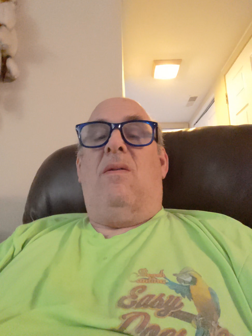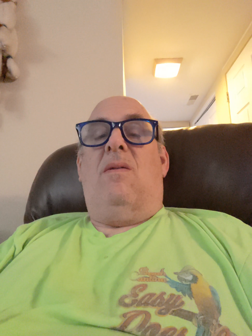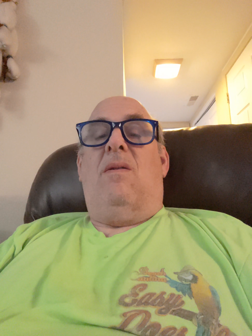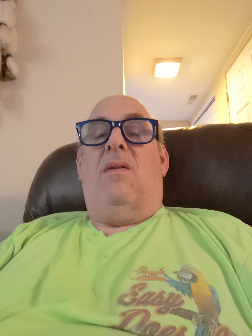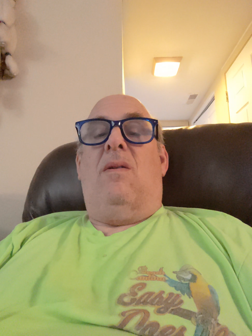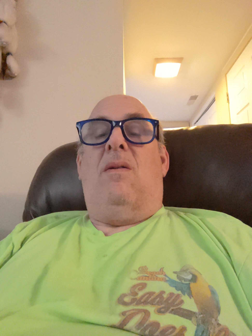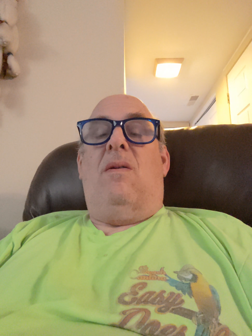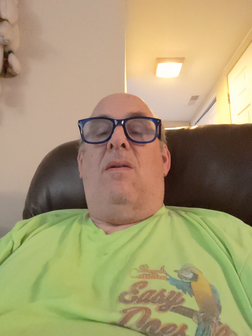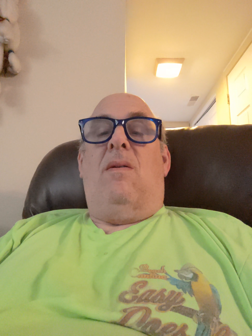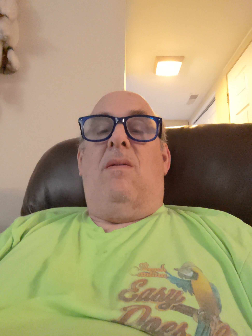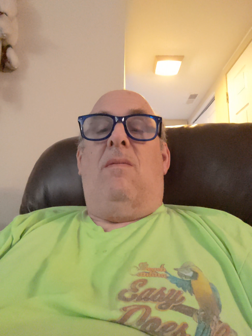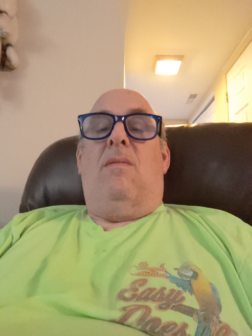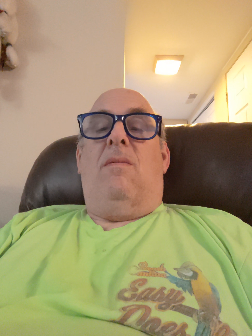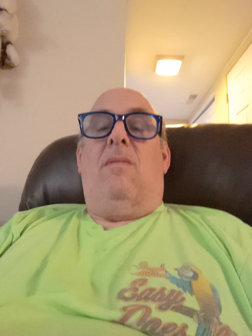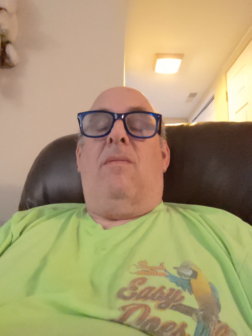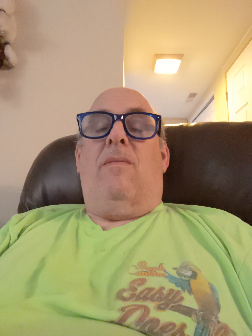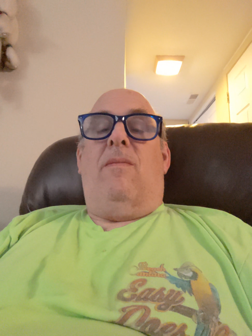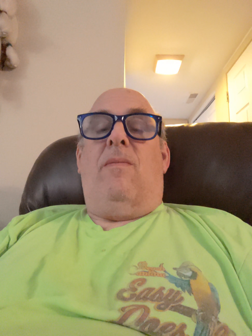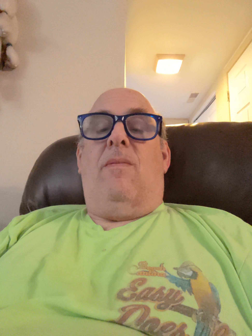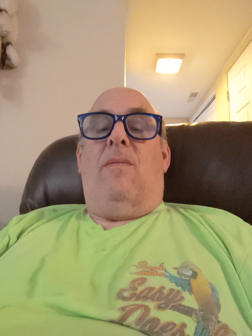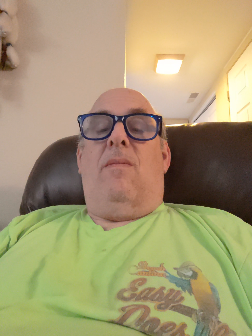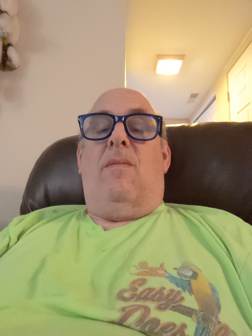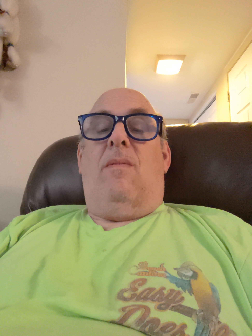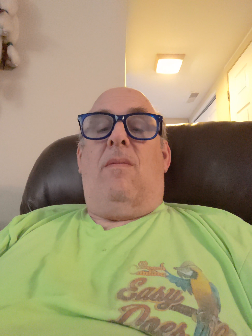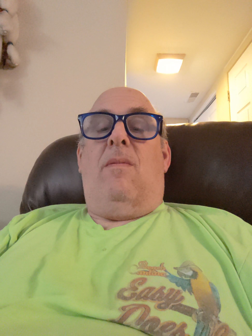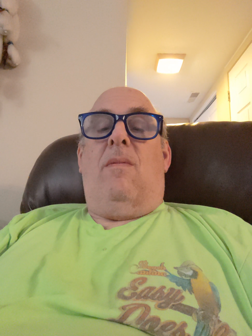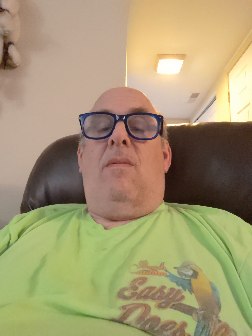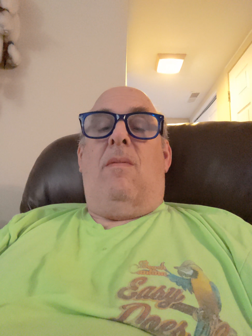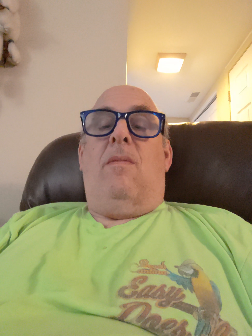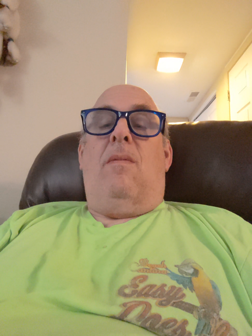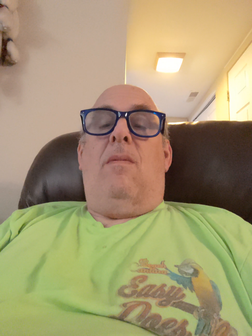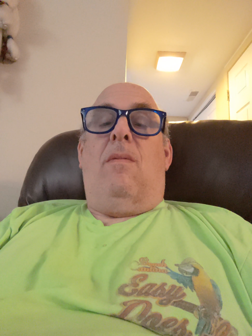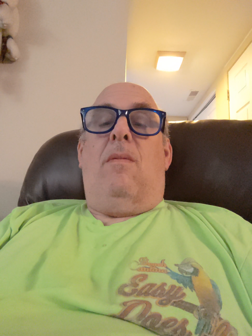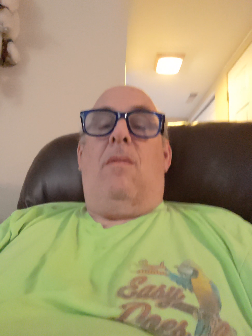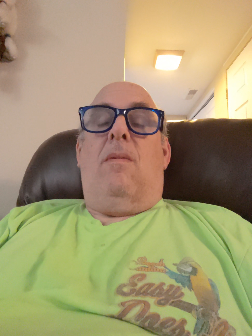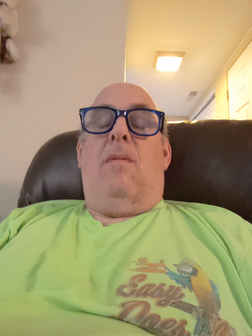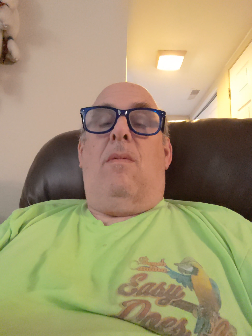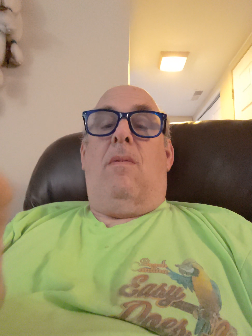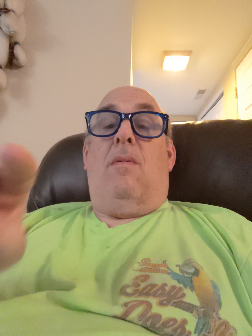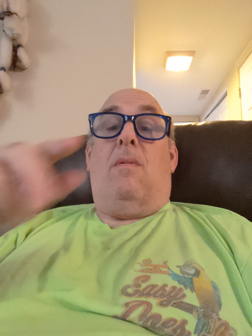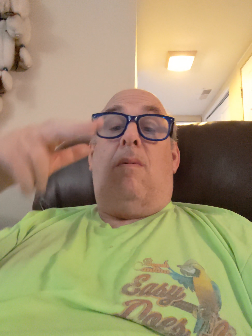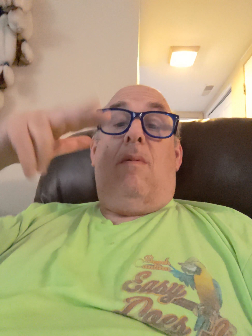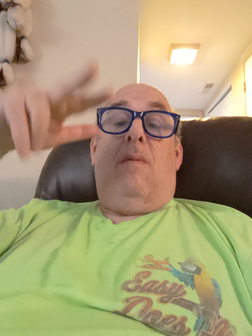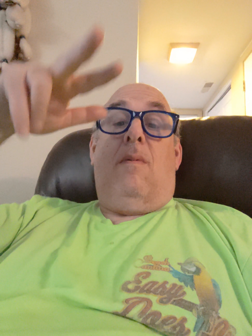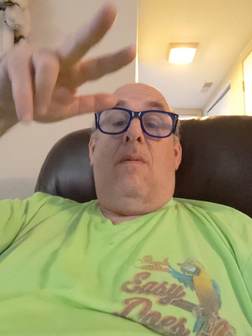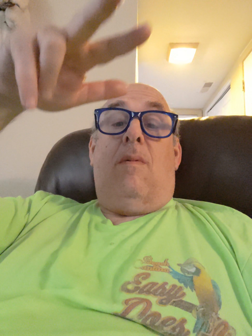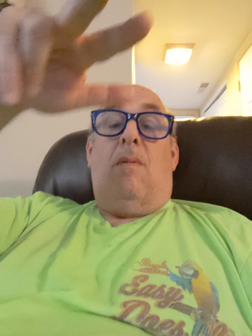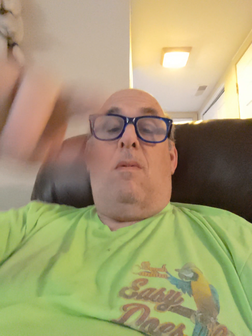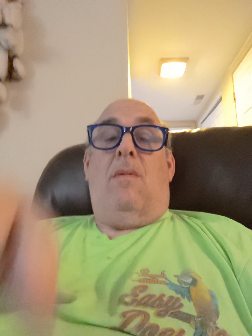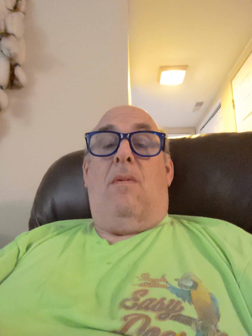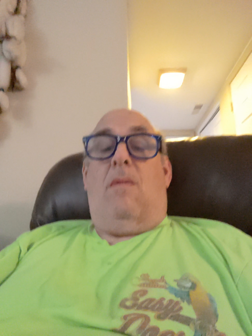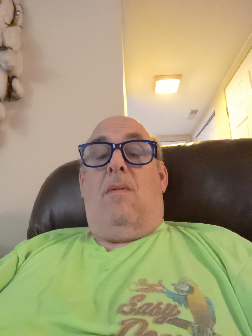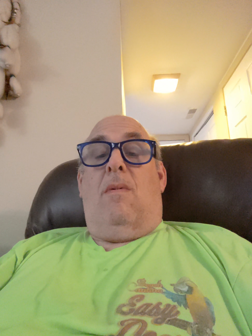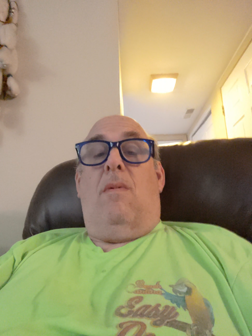helicopter